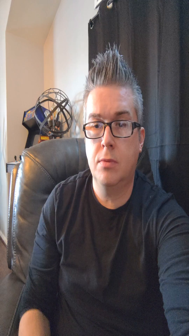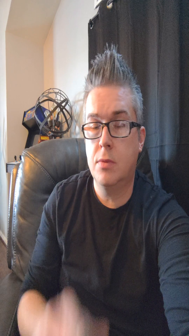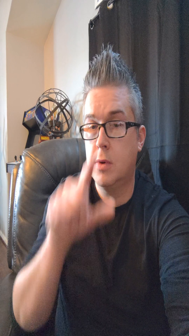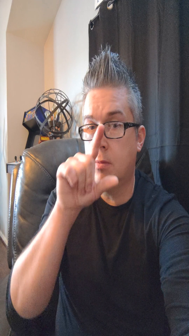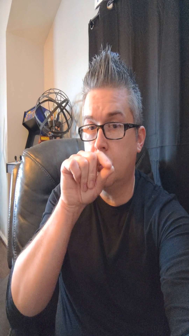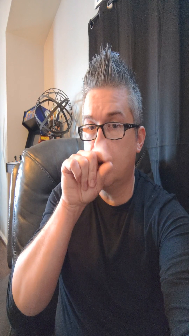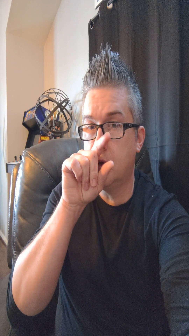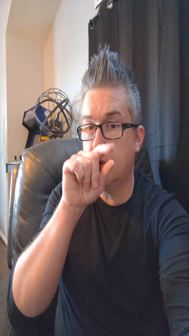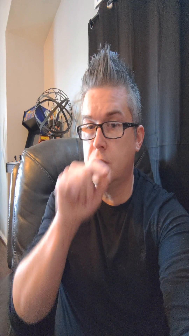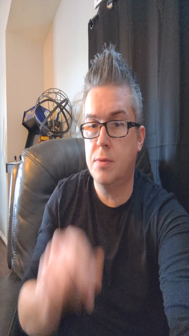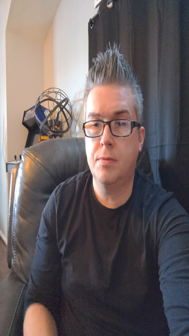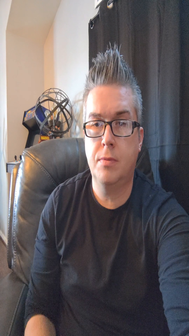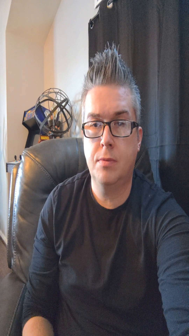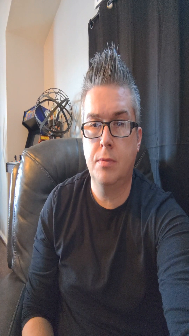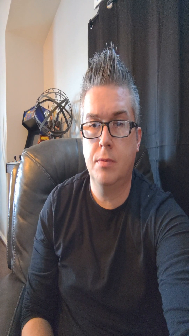bird